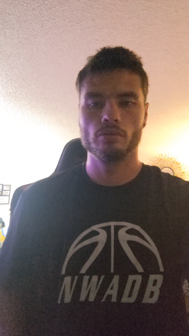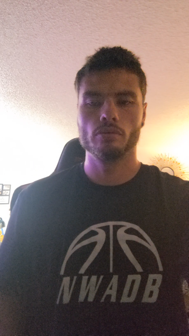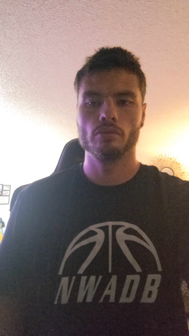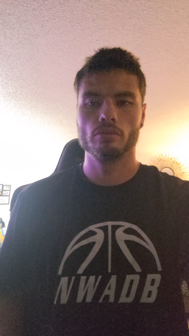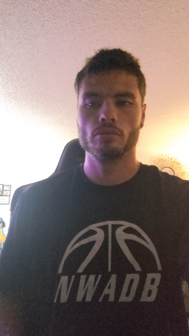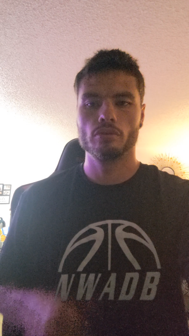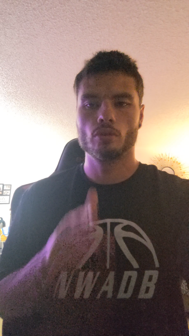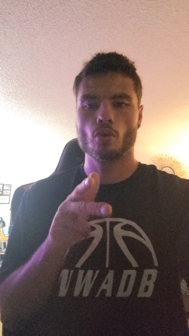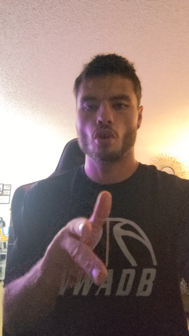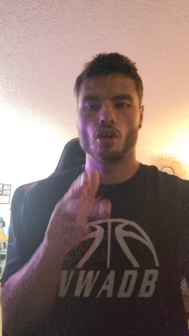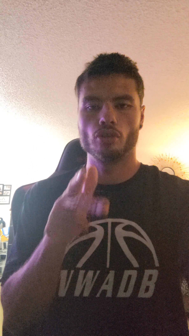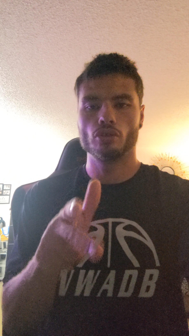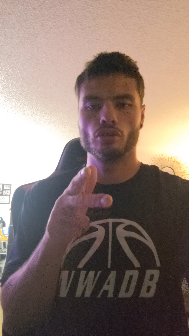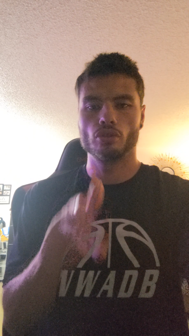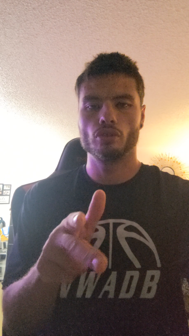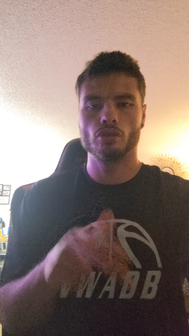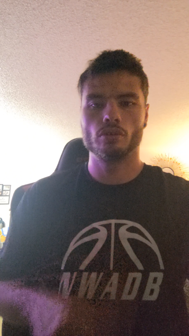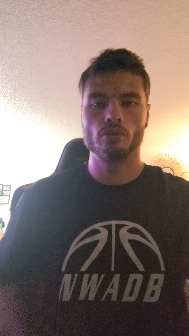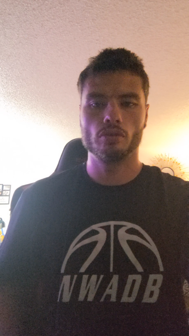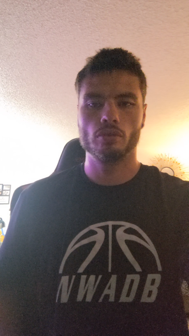garage